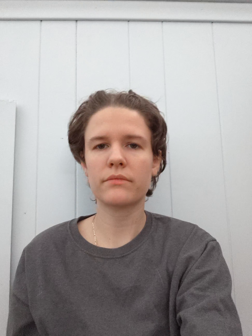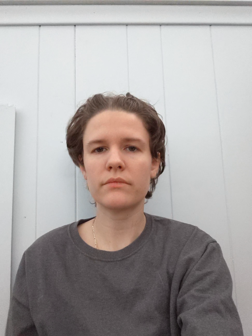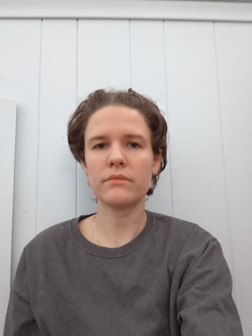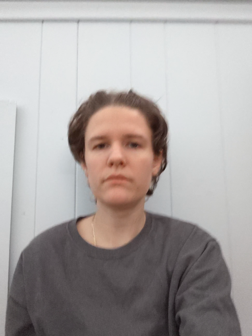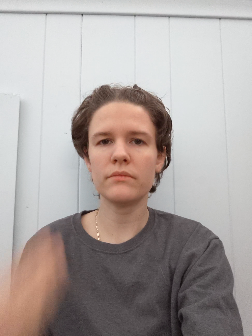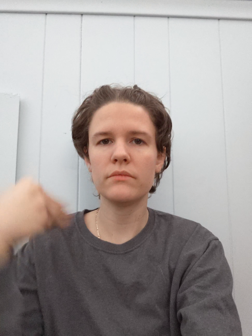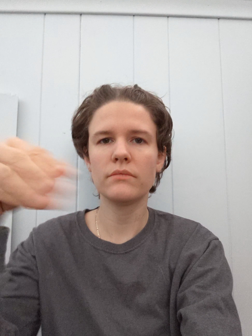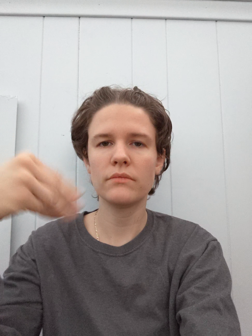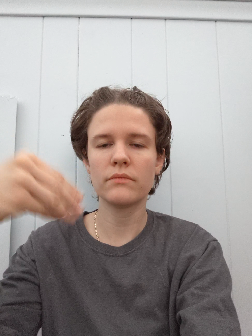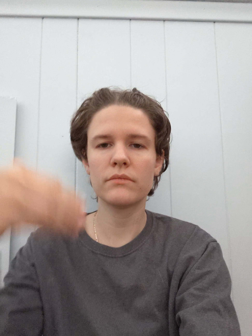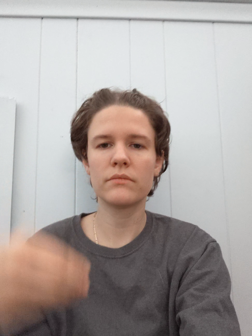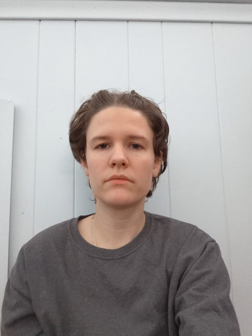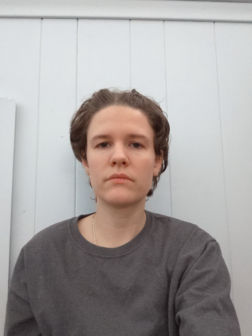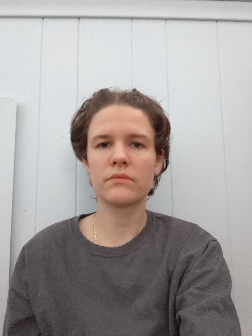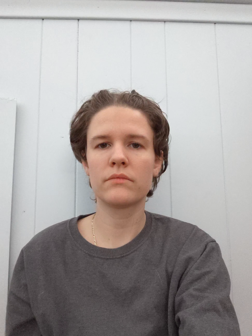store